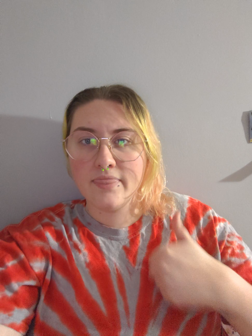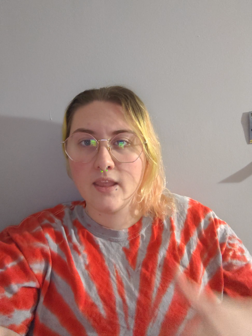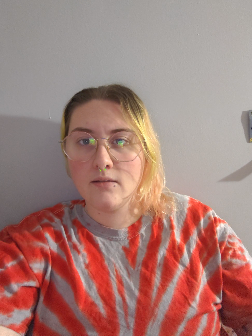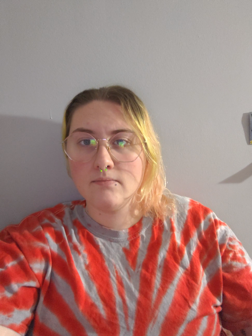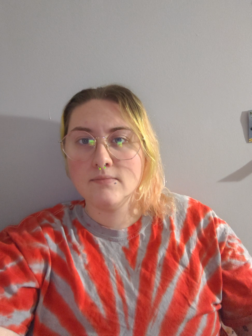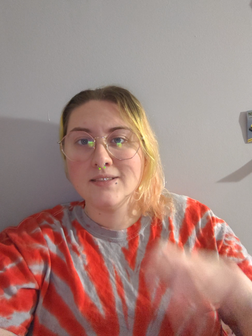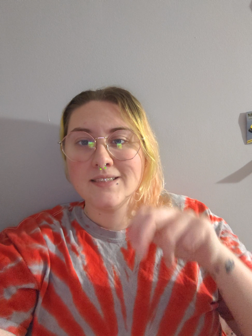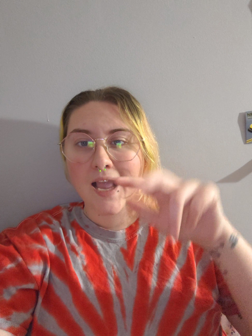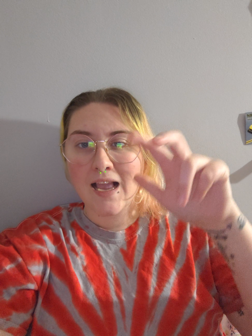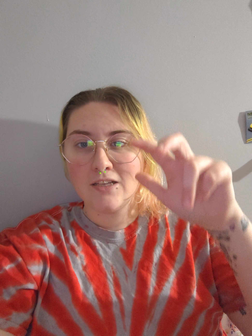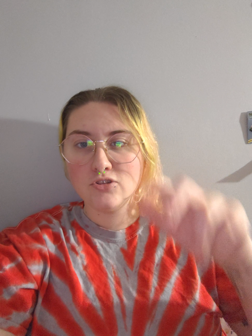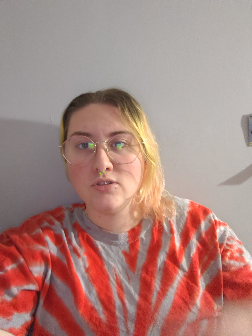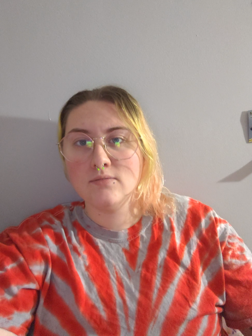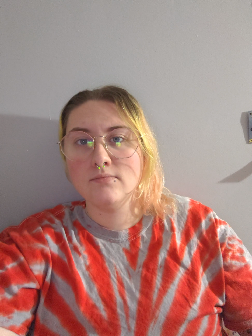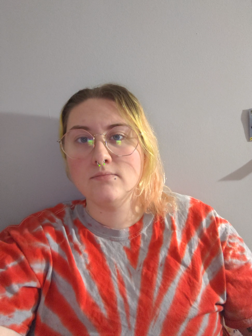stairs